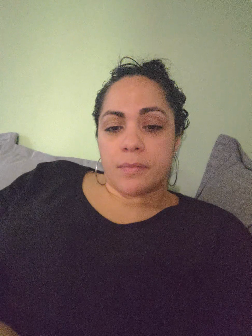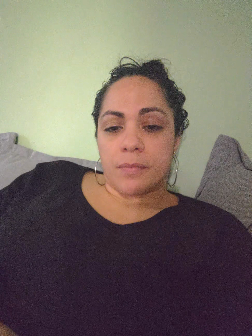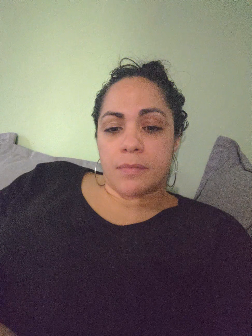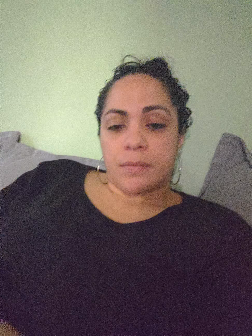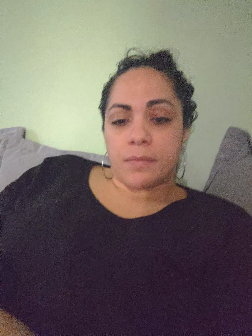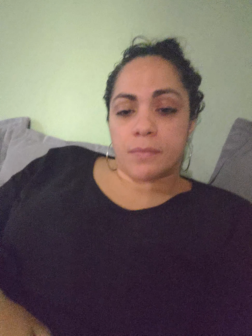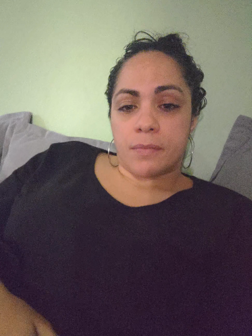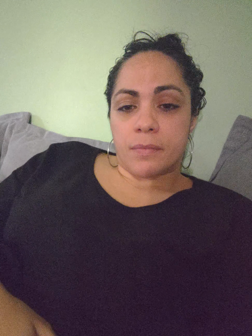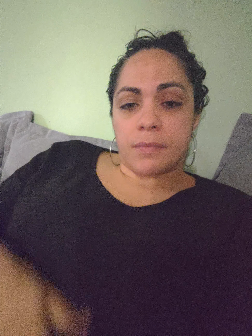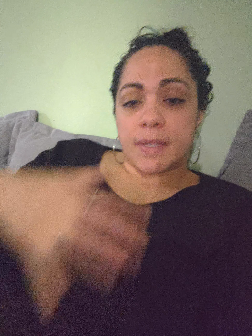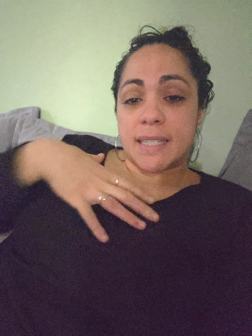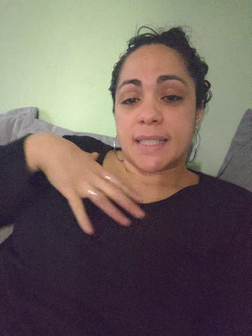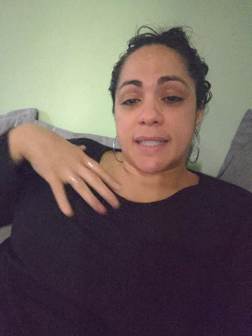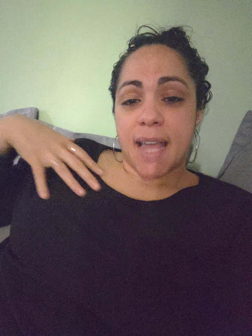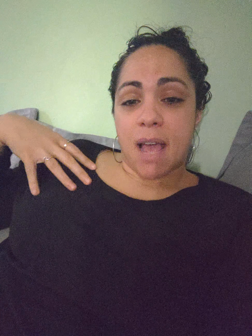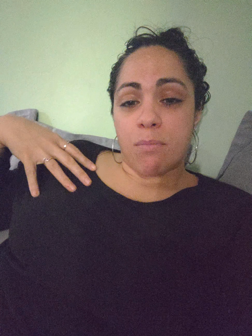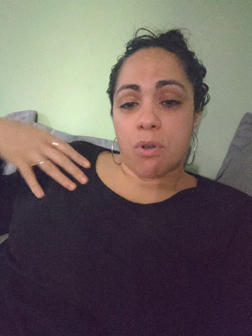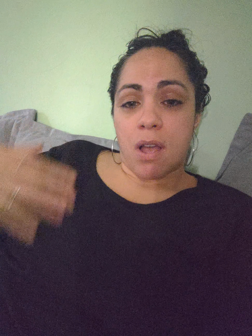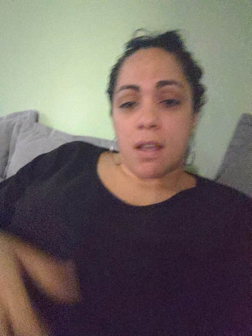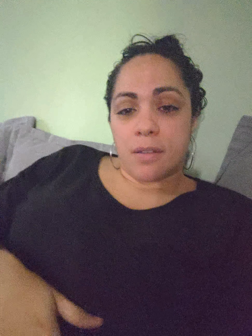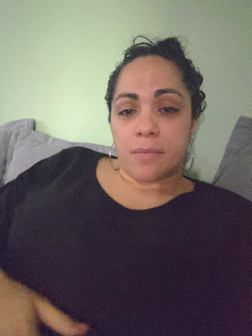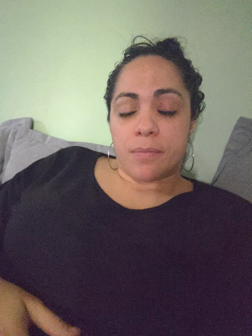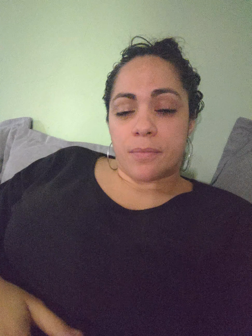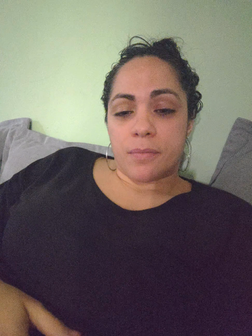zebra